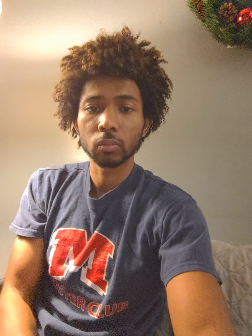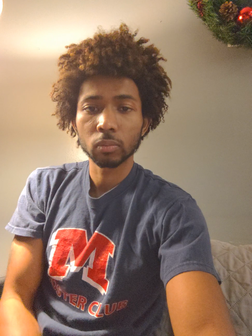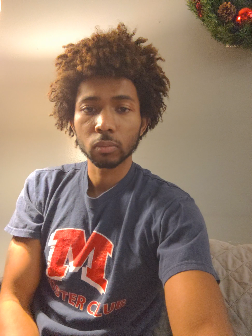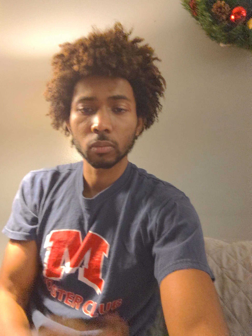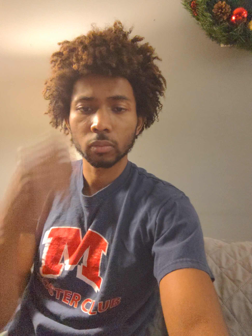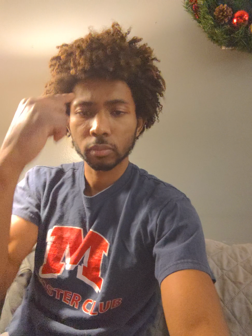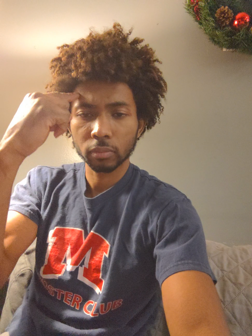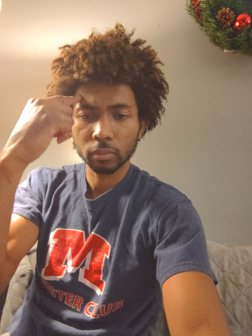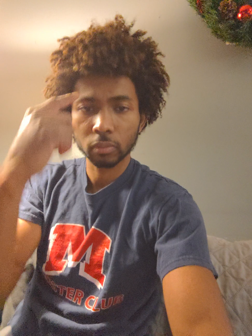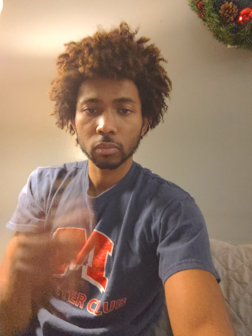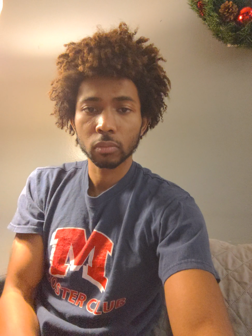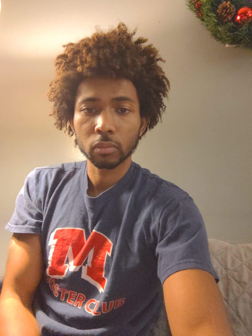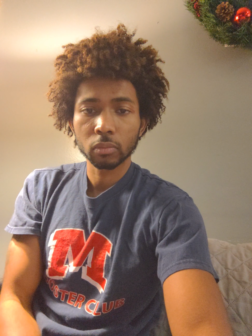think